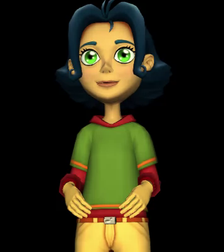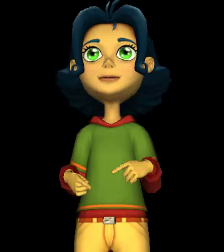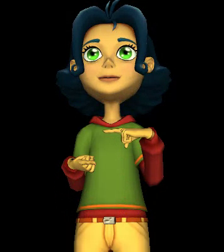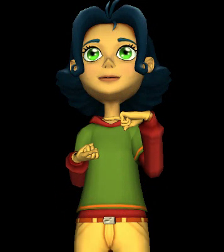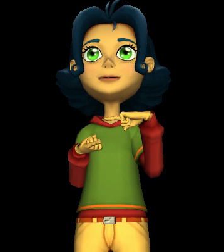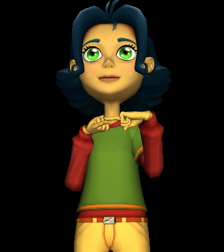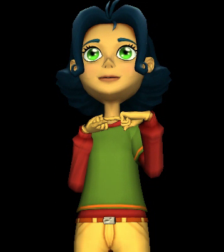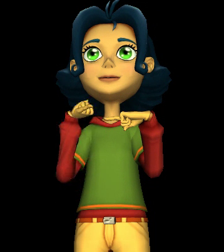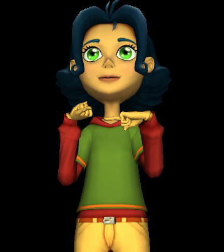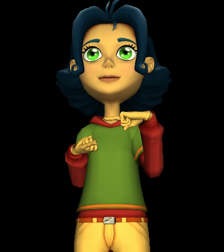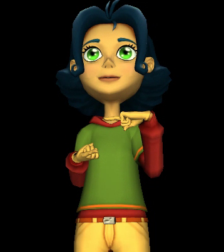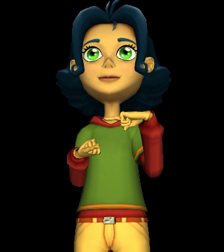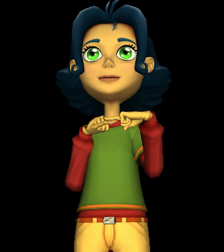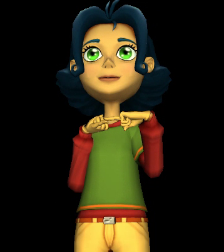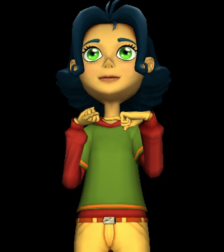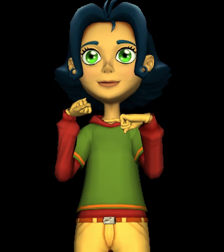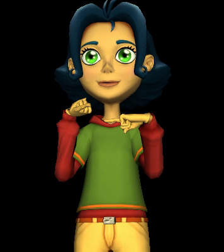فريد